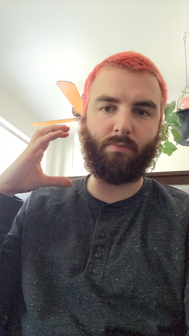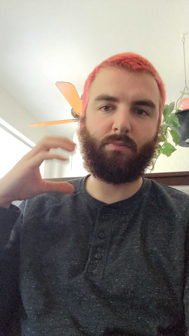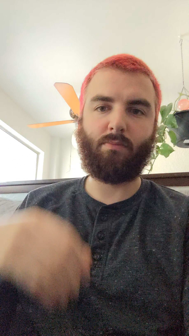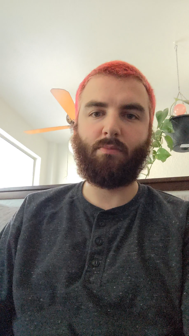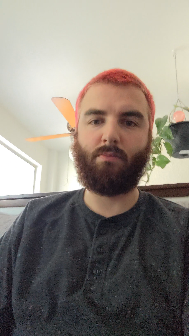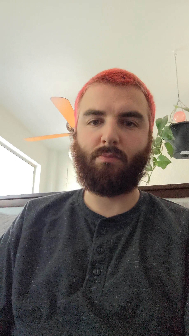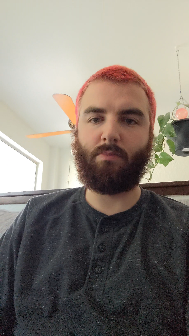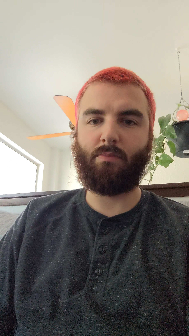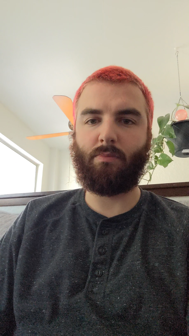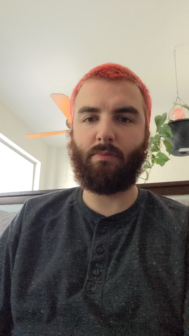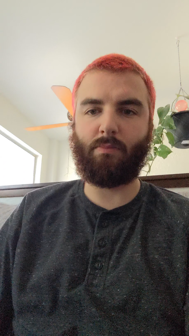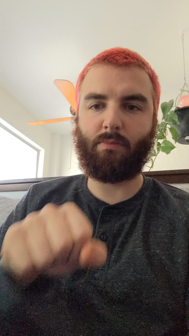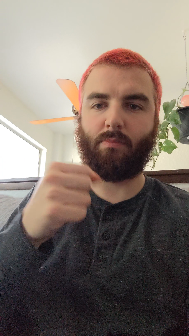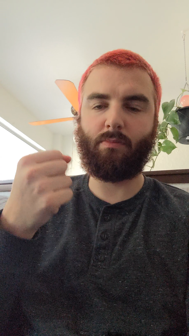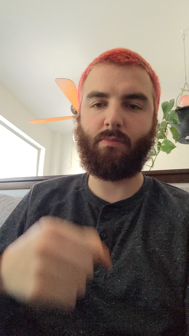break